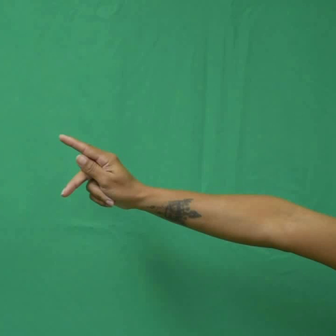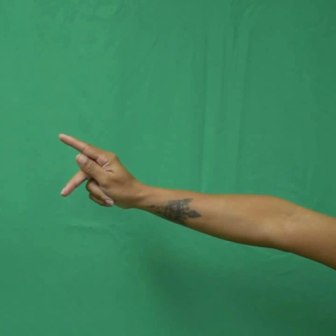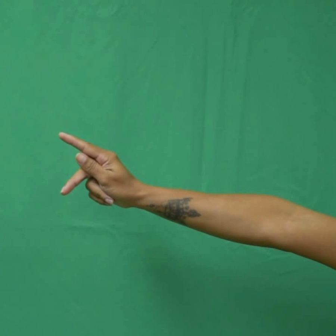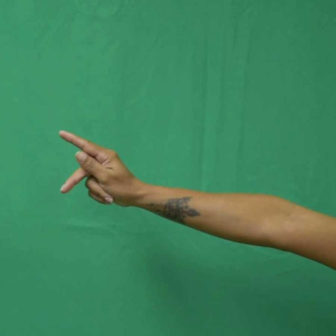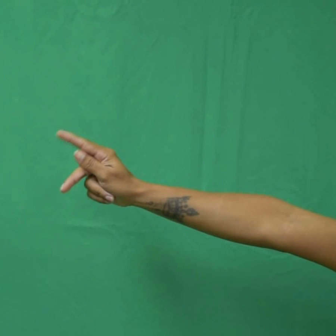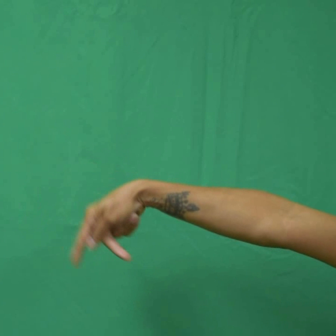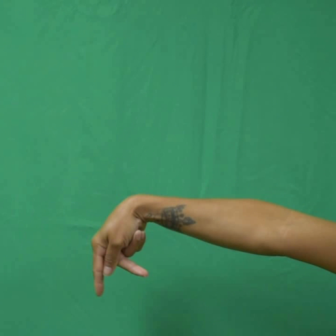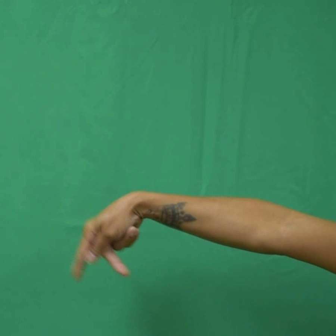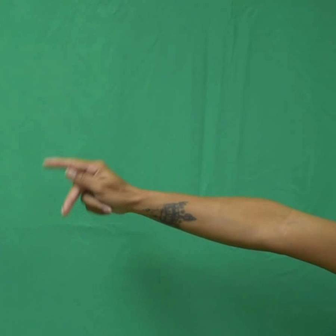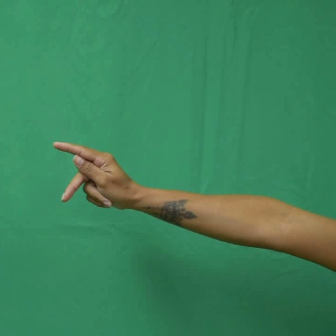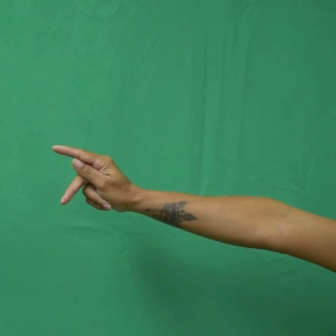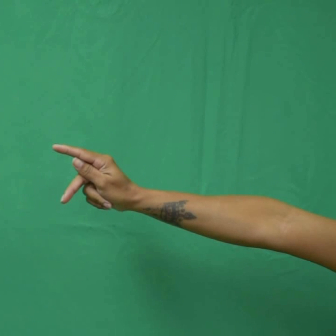K